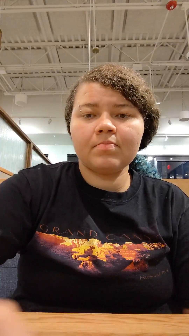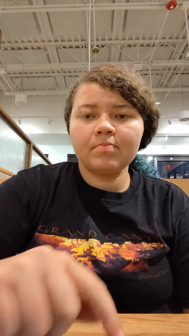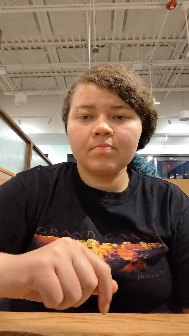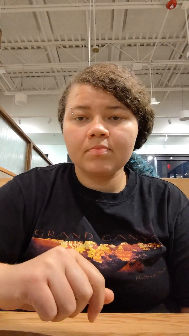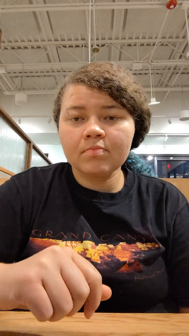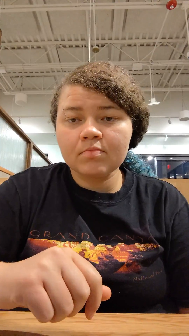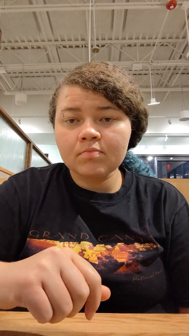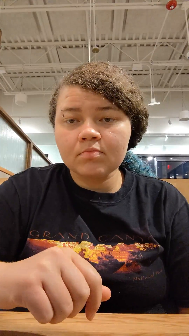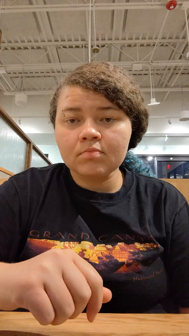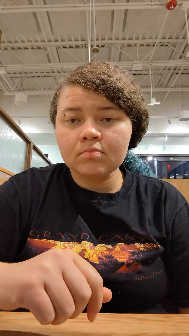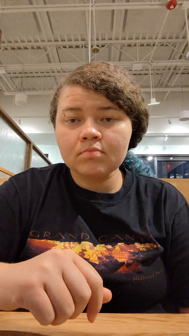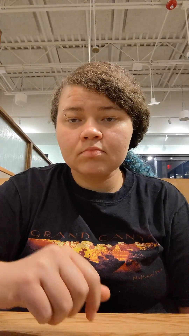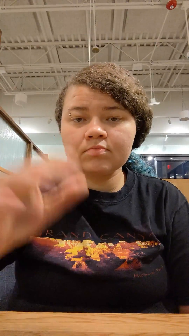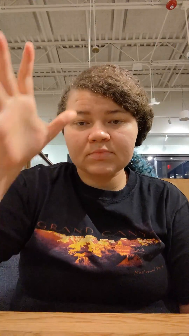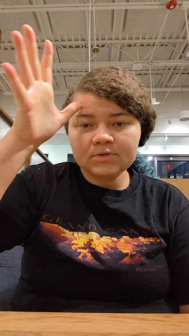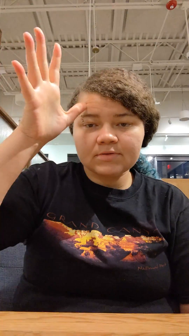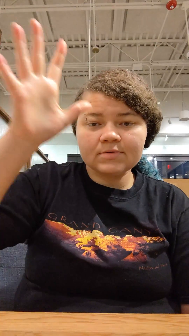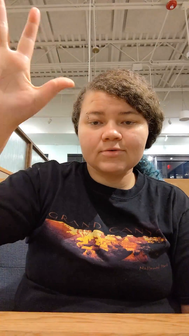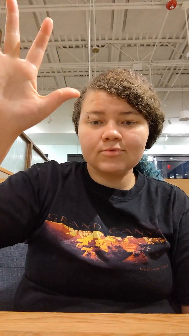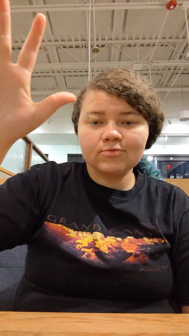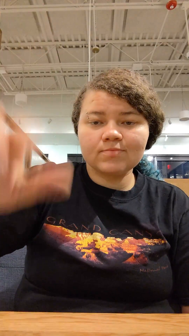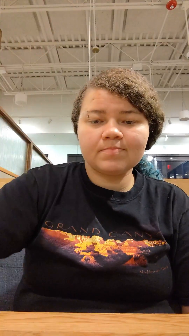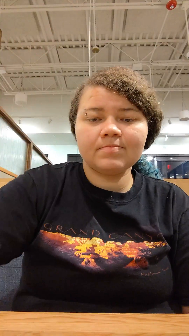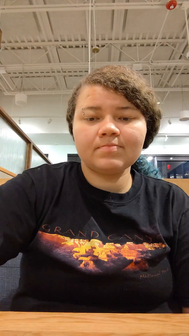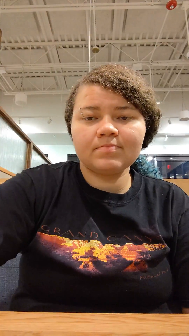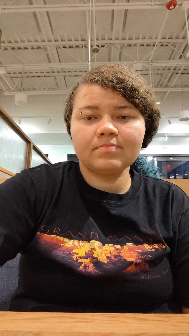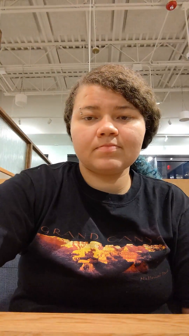deer